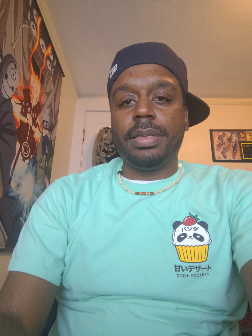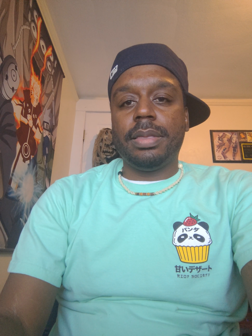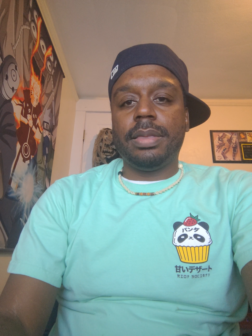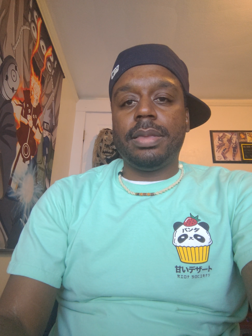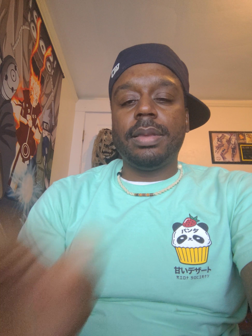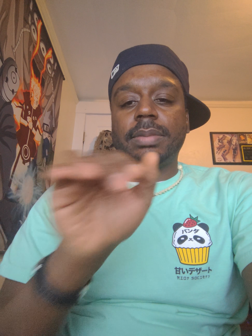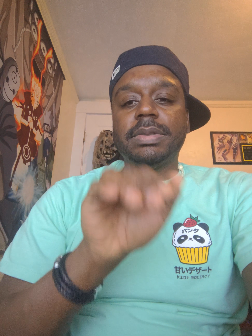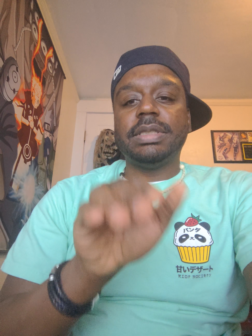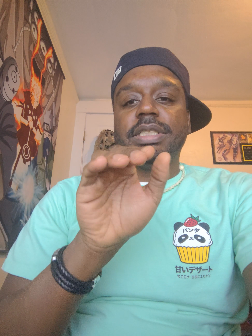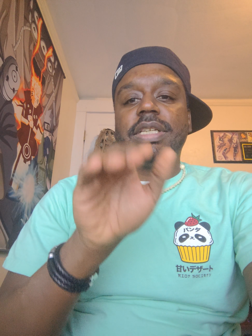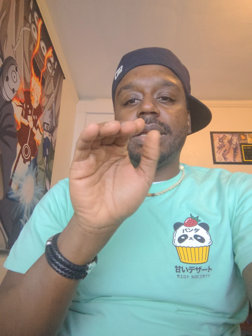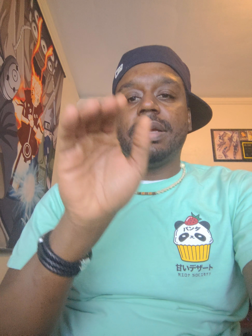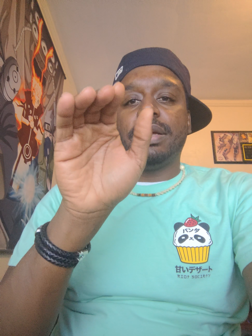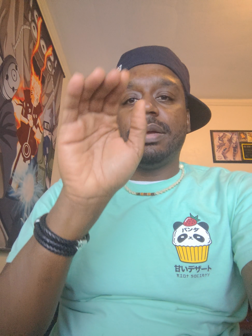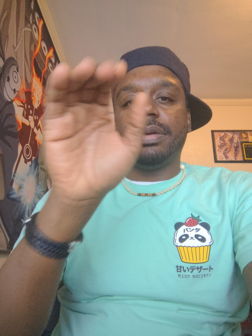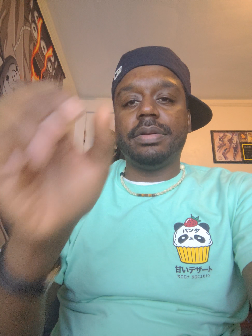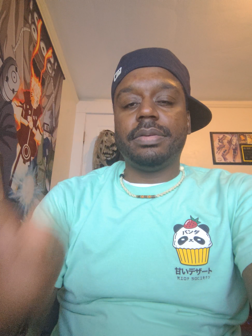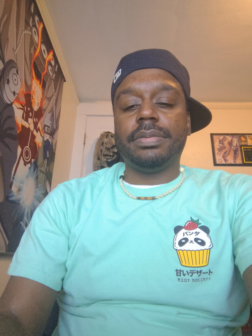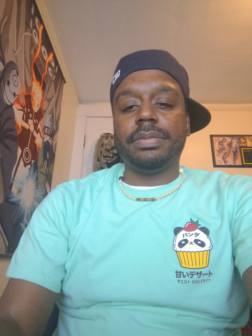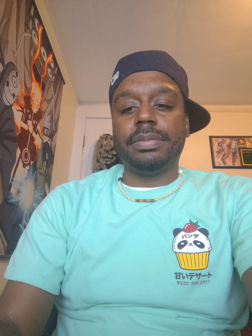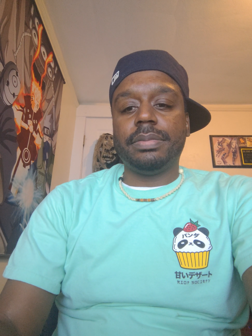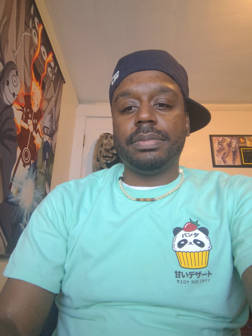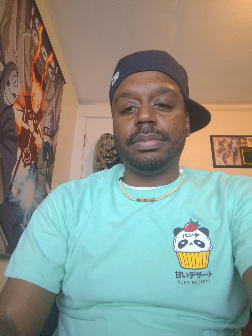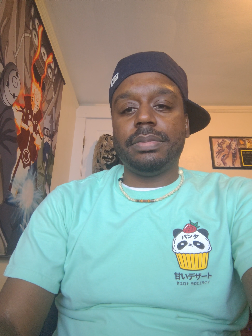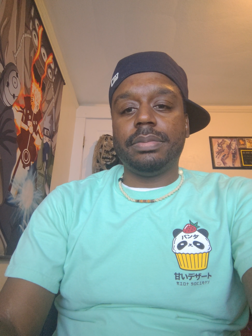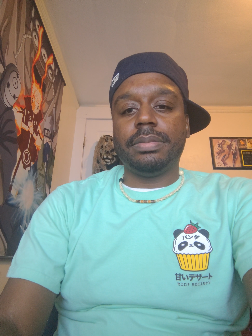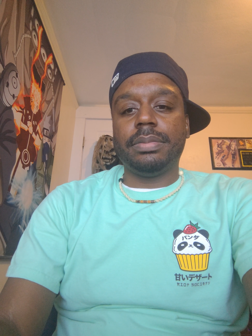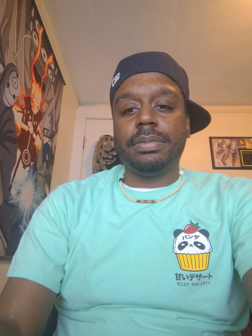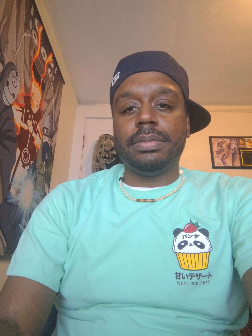stairs